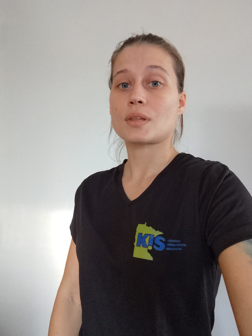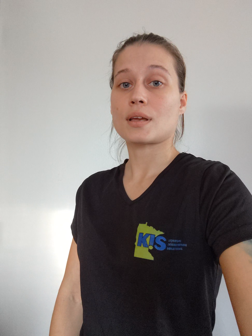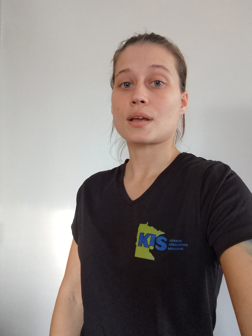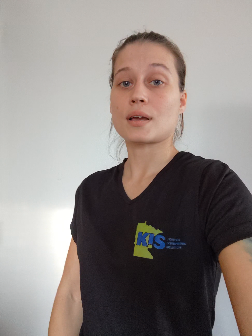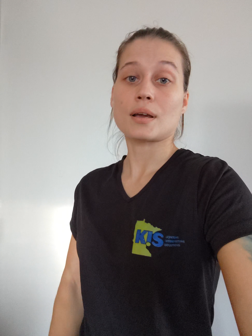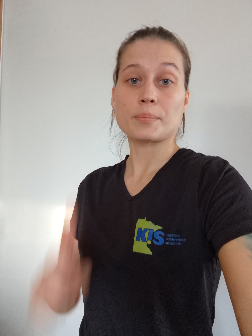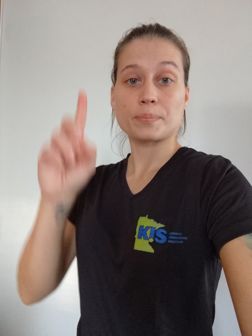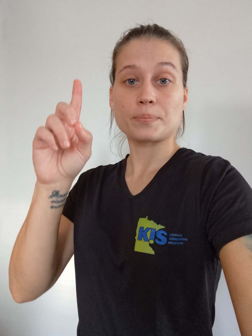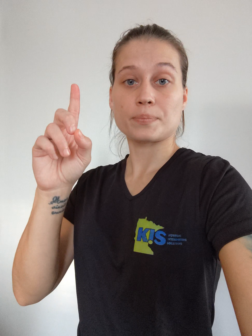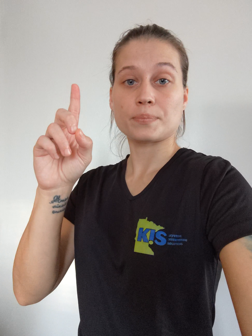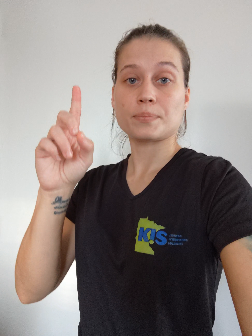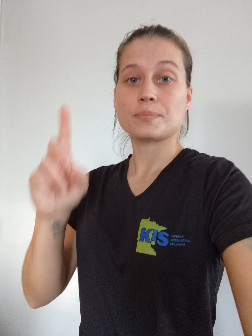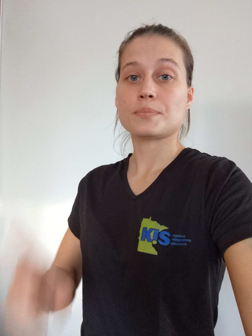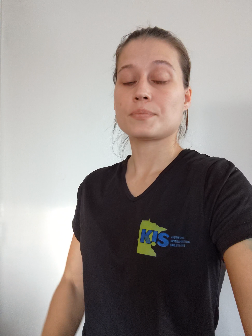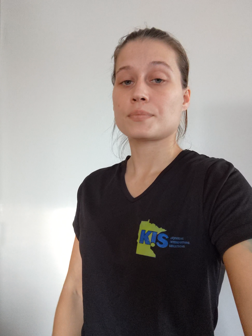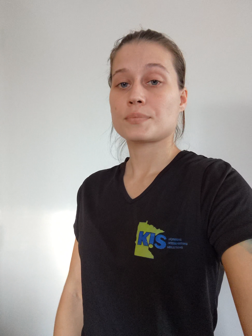up